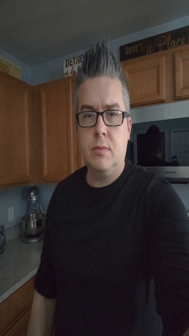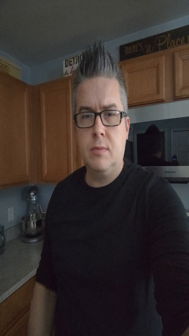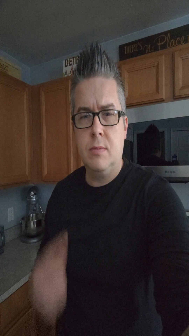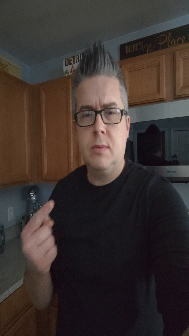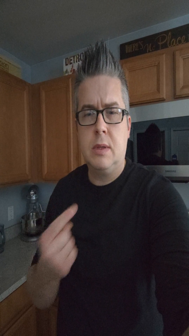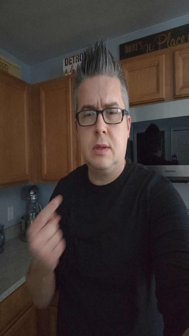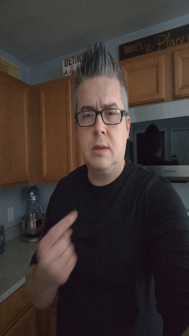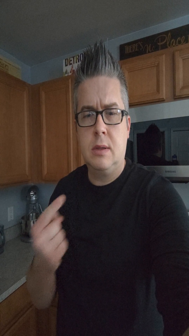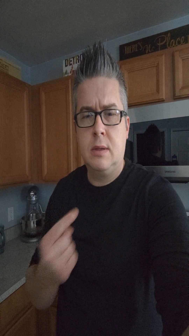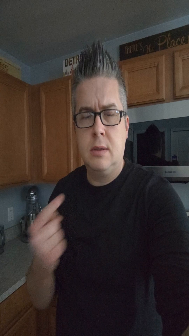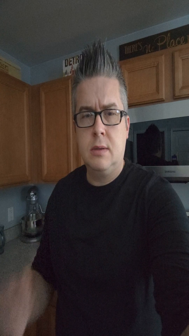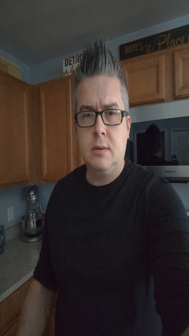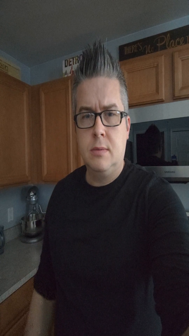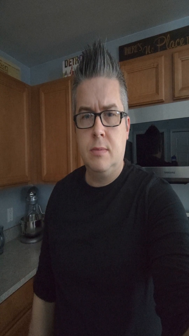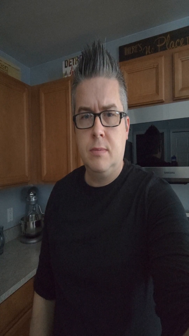owie